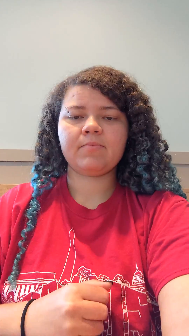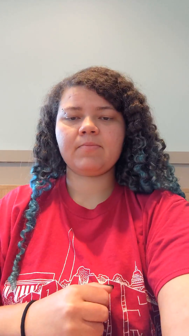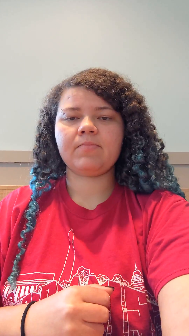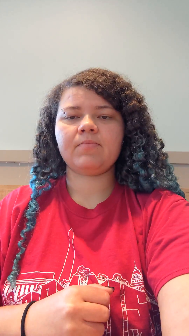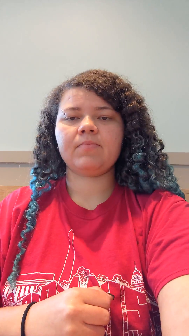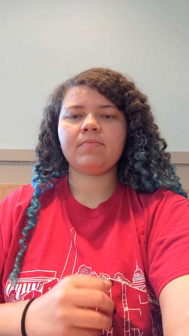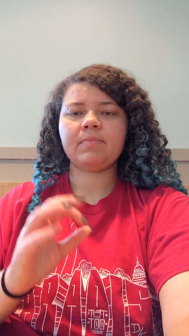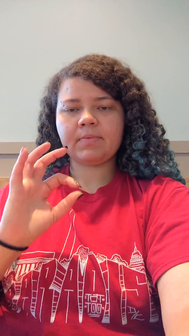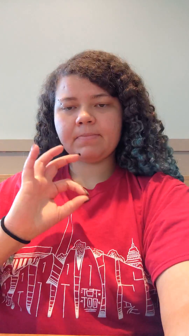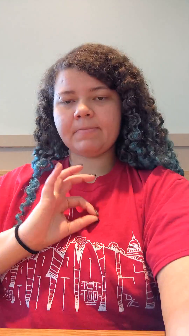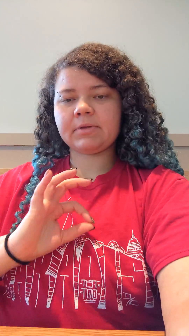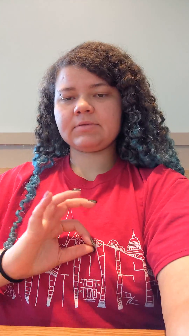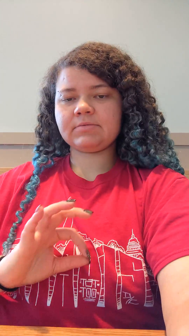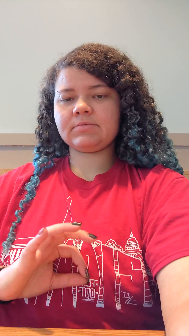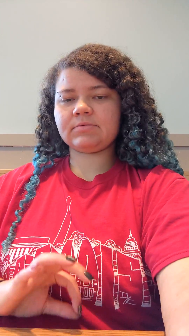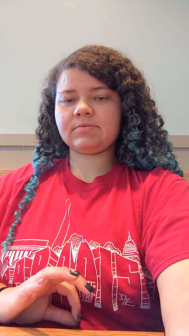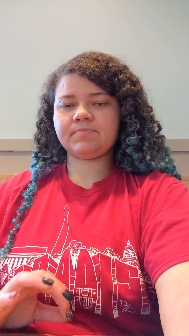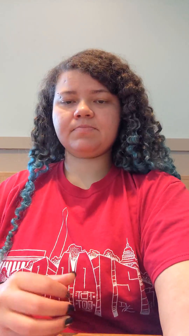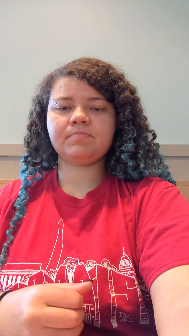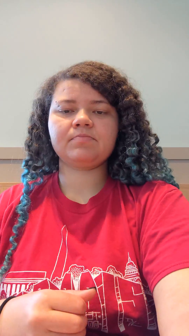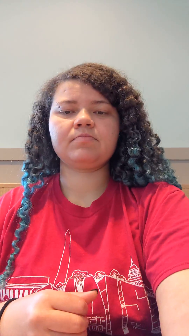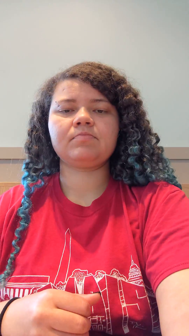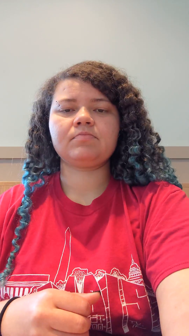button